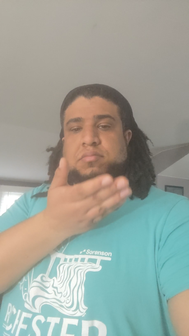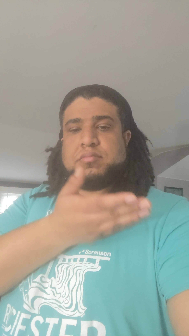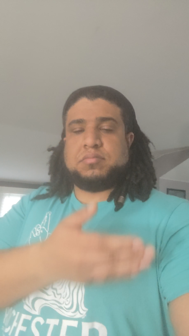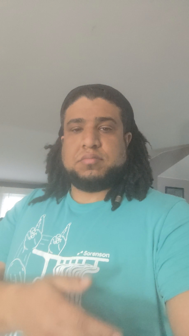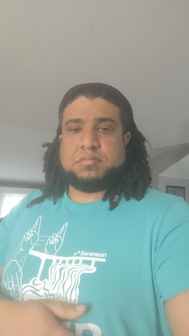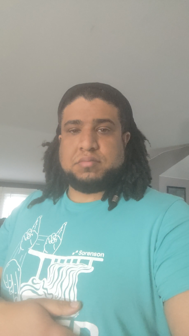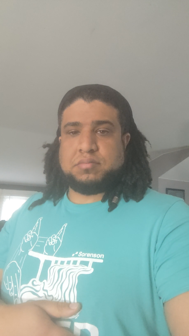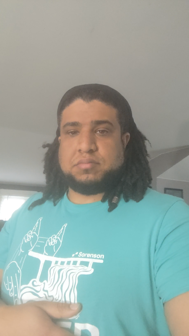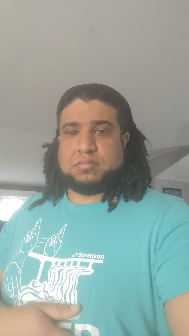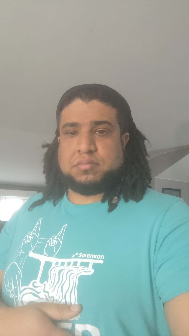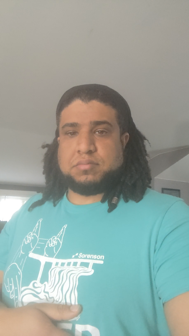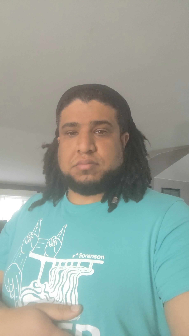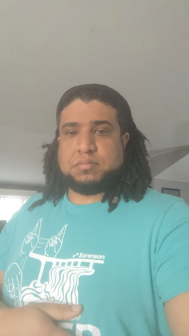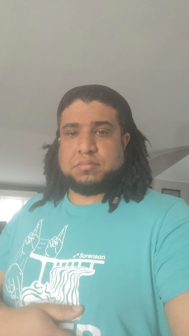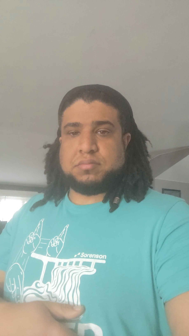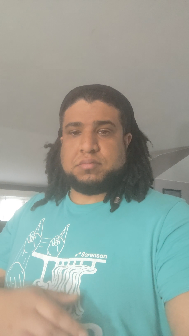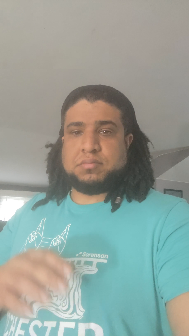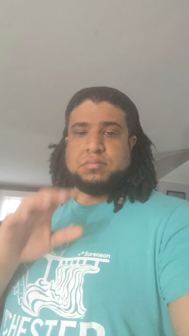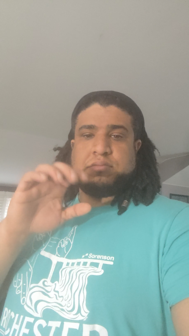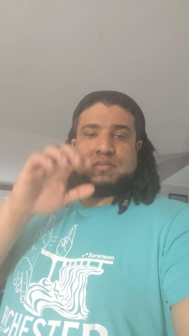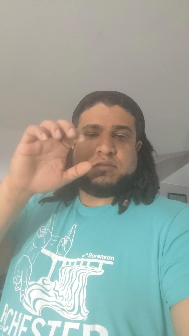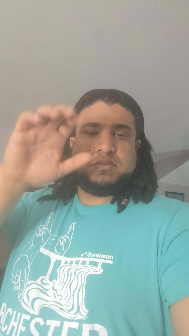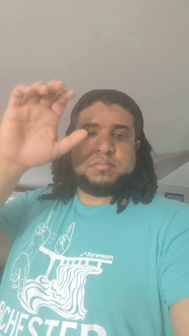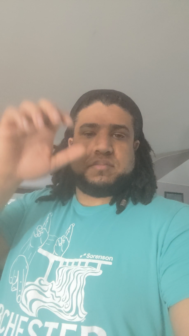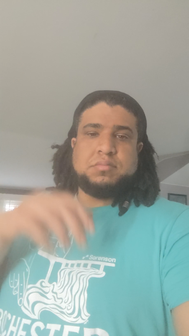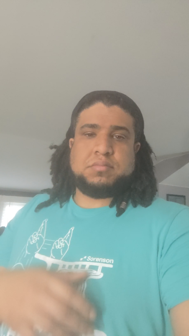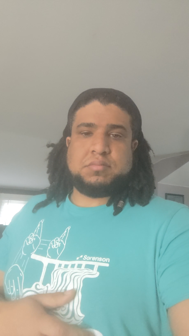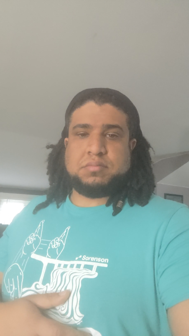climb